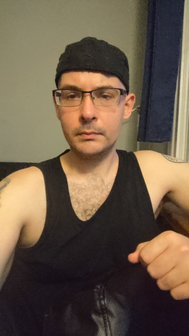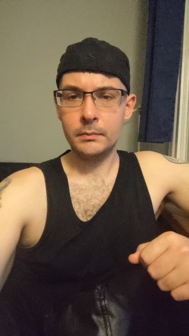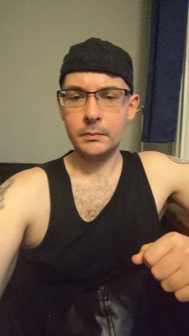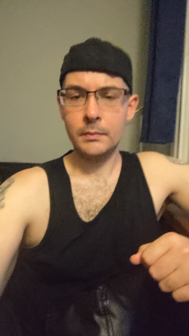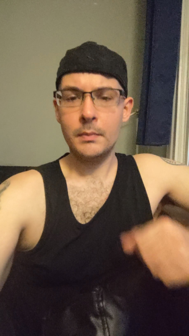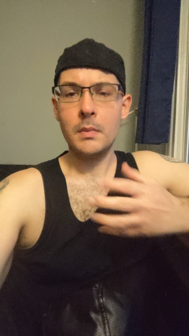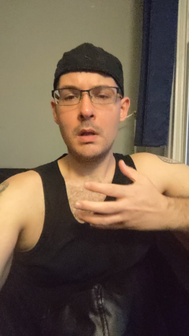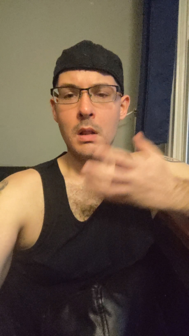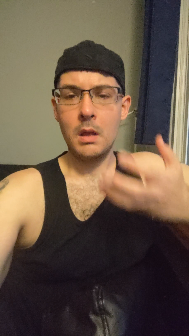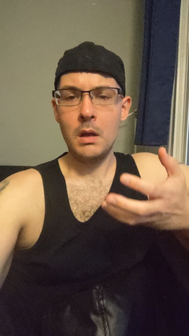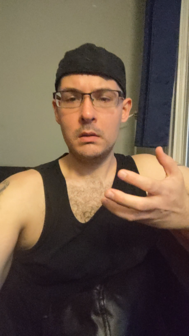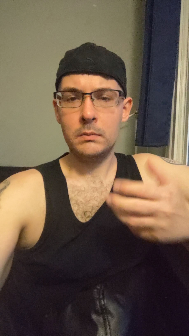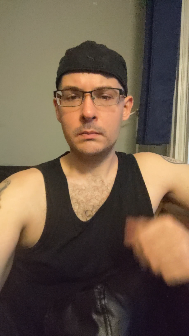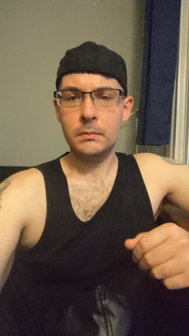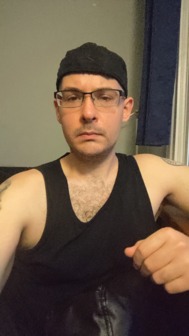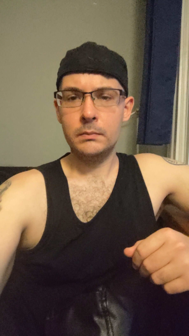a lot